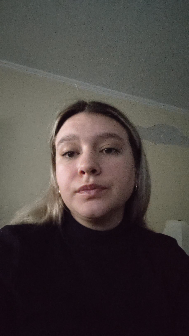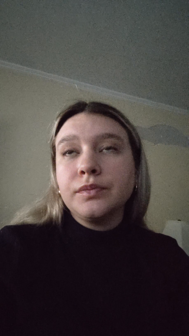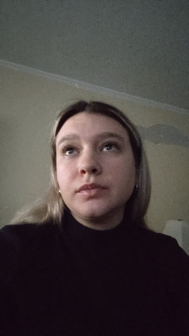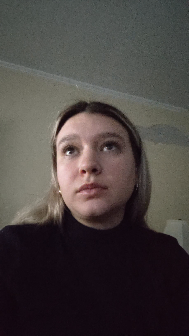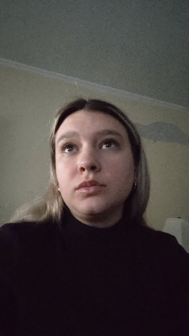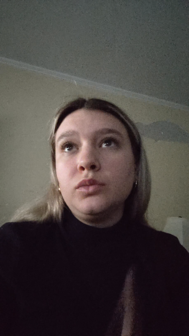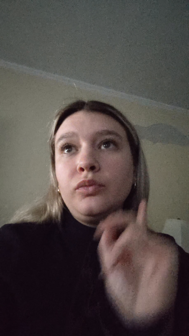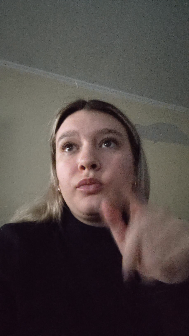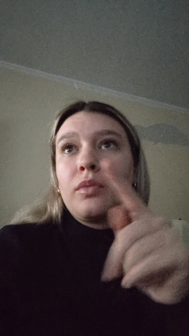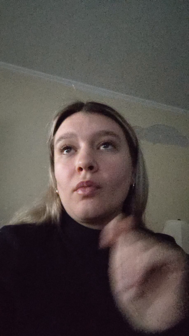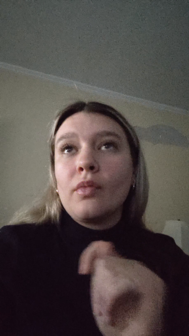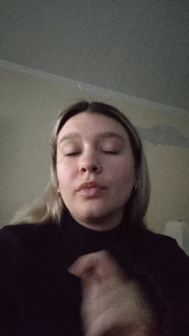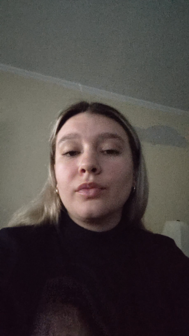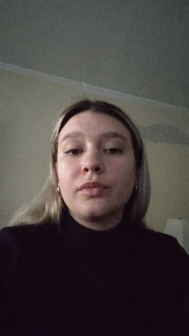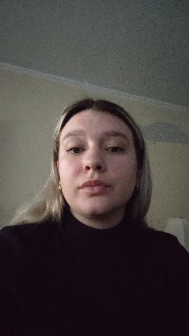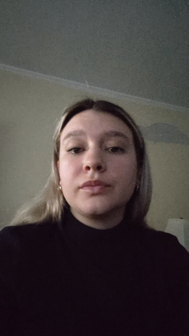go potty